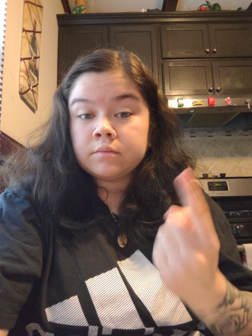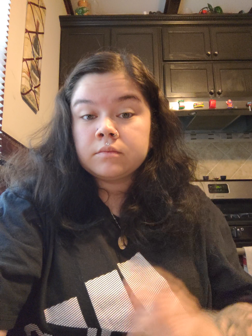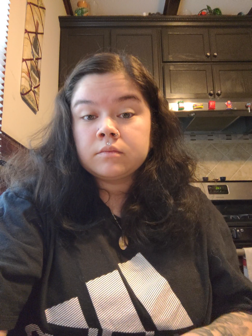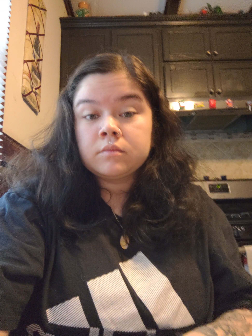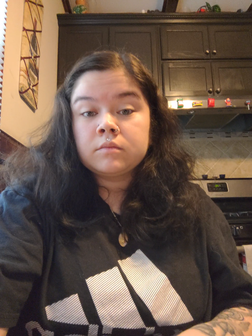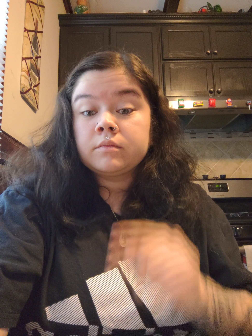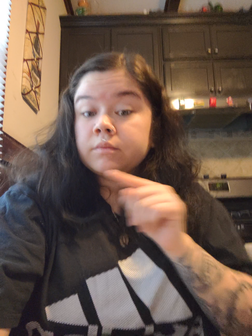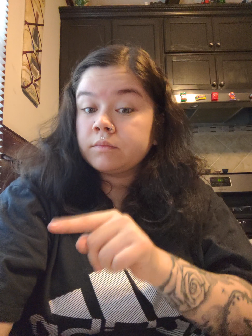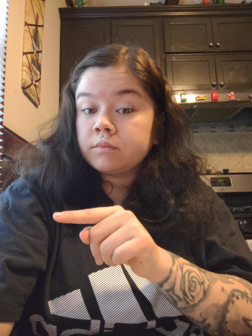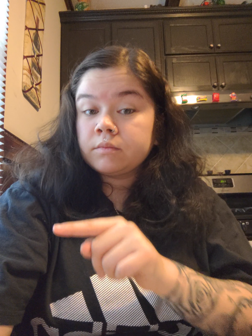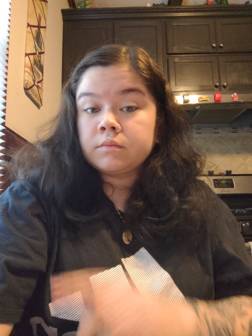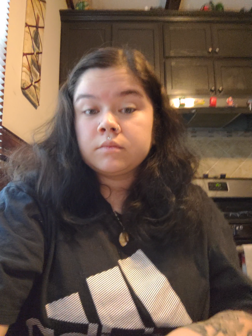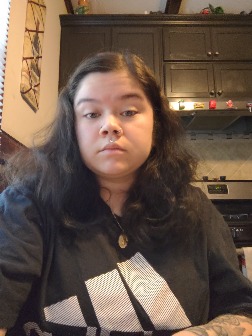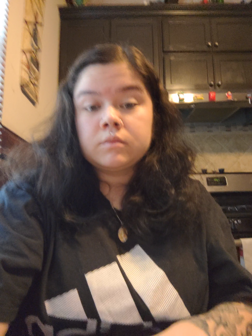he/she/it